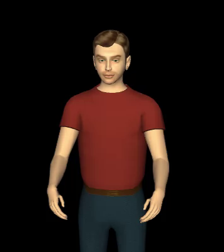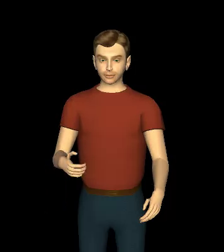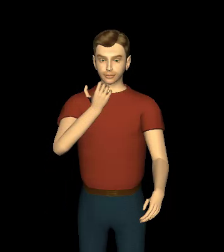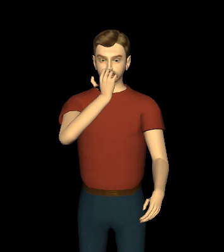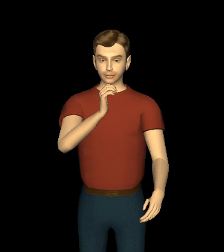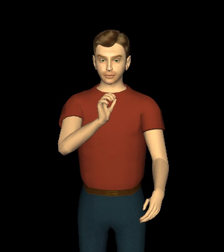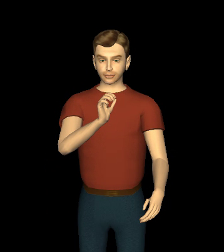حار